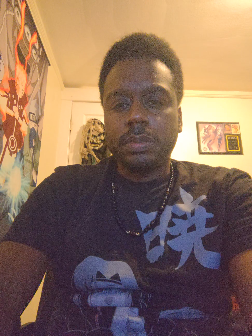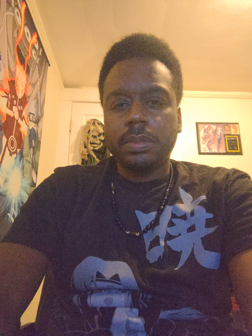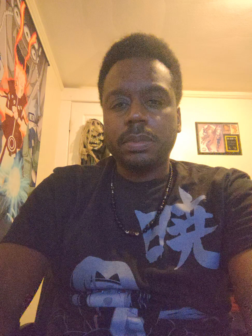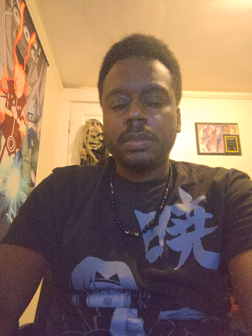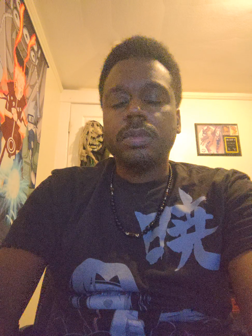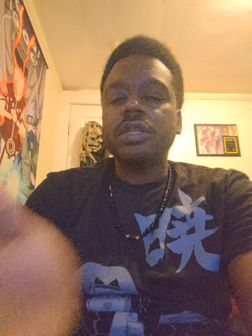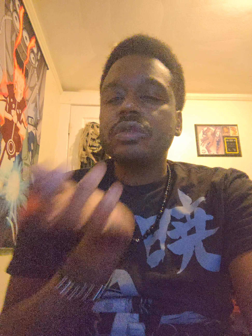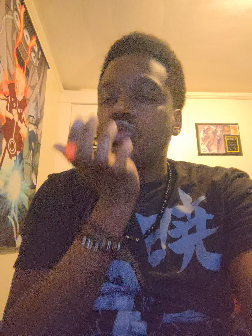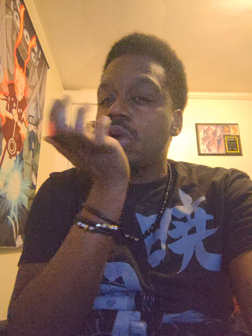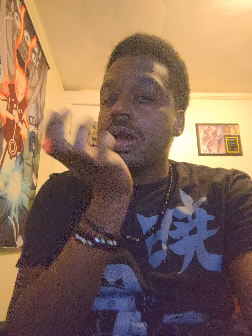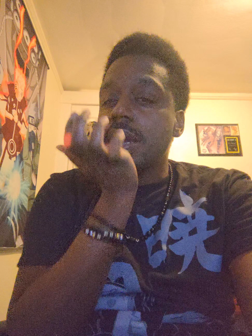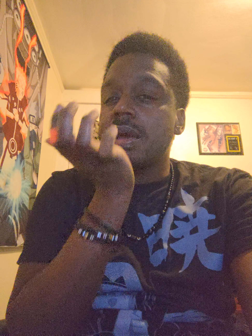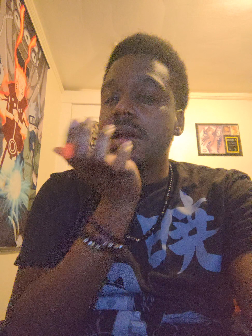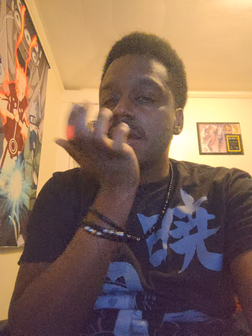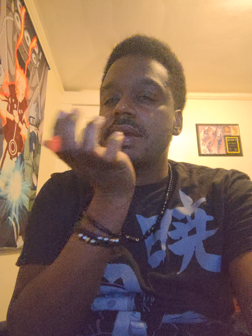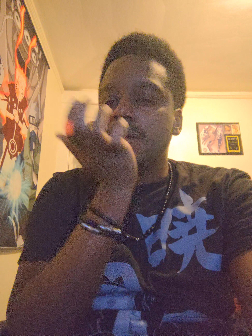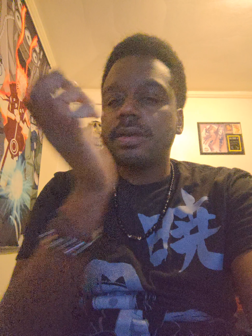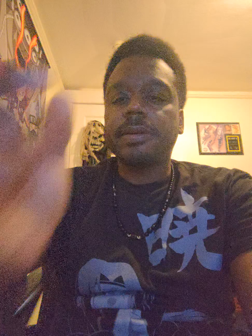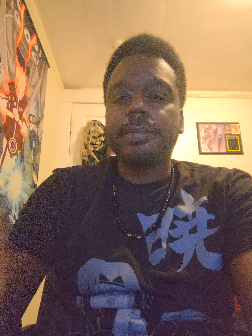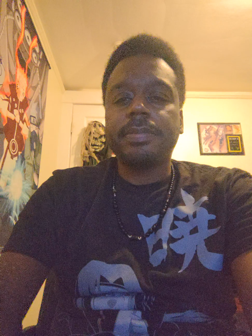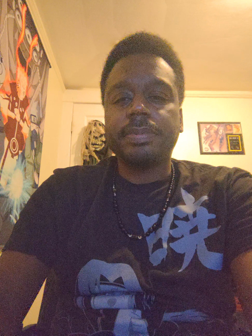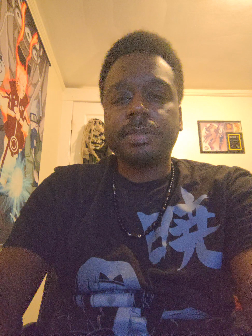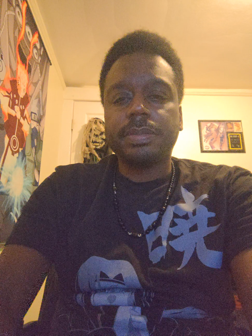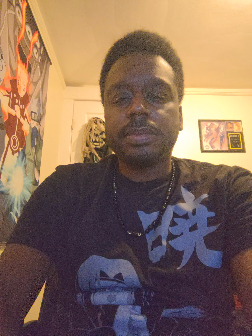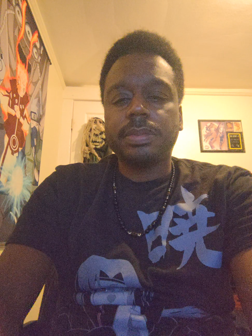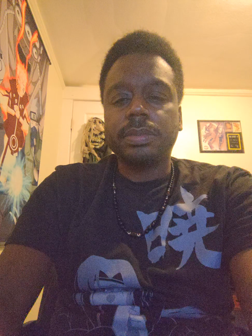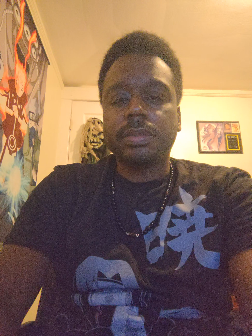grass